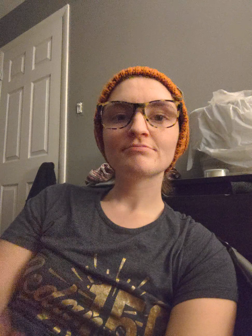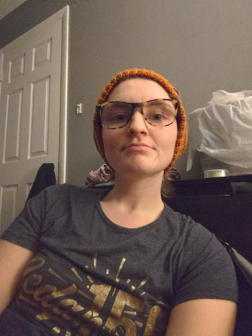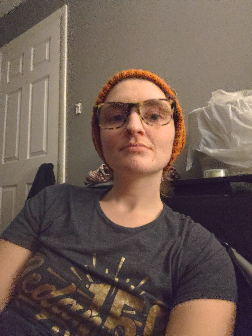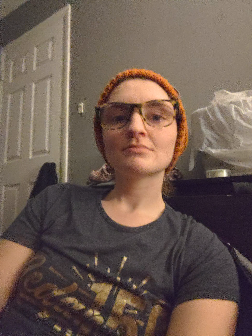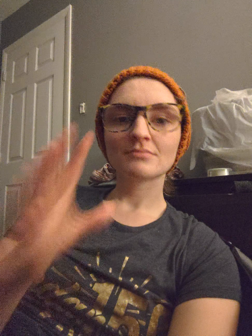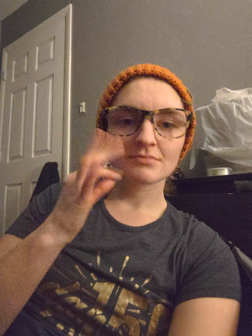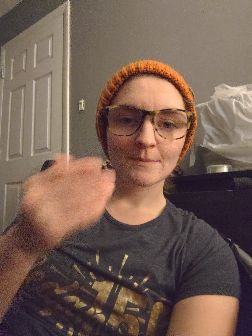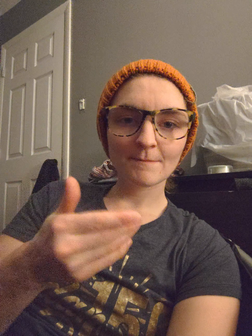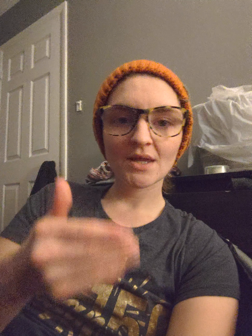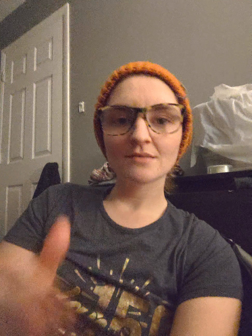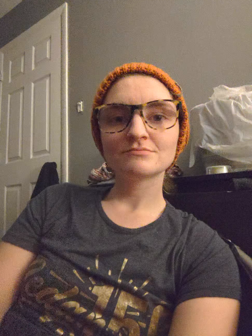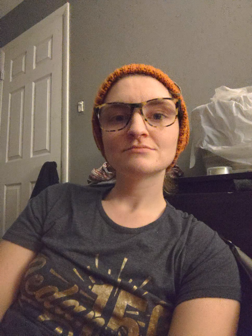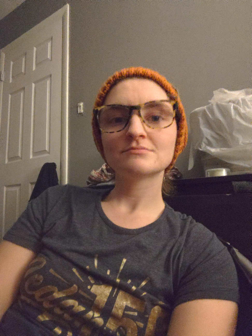kitty